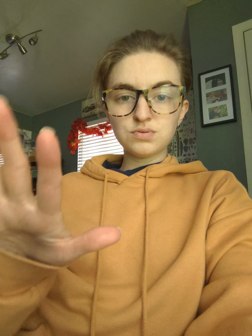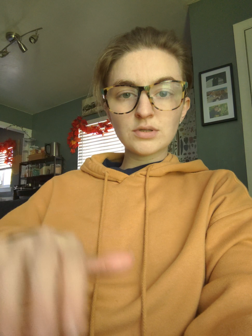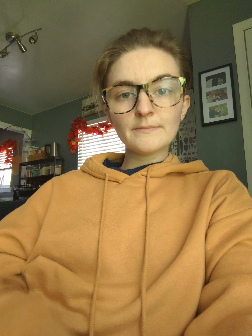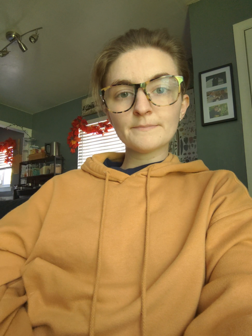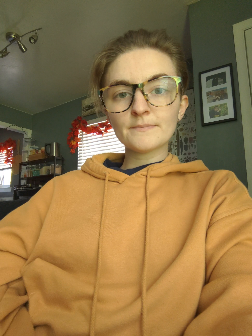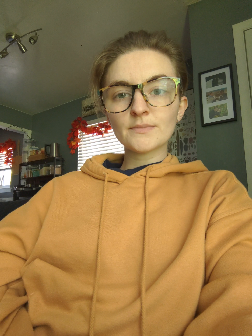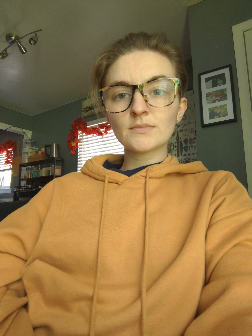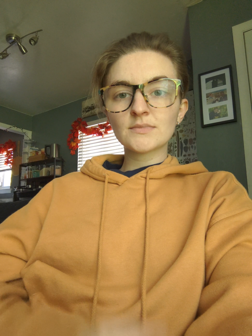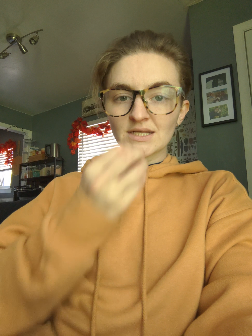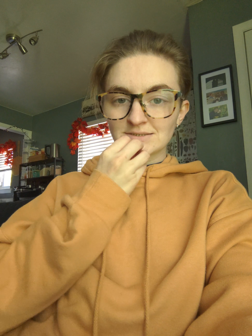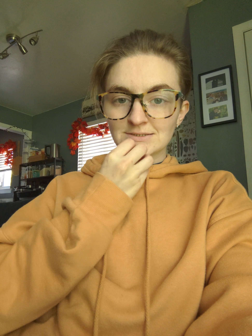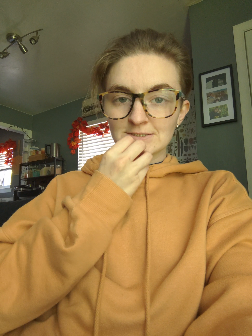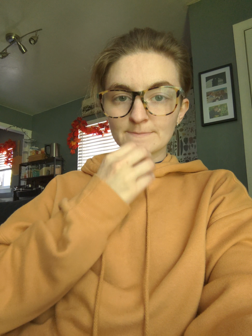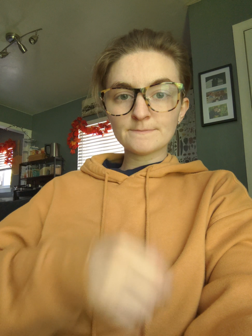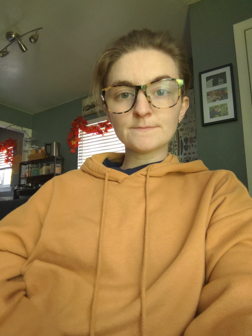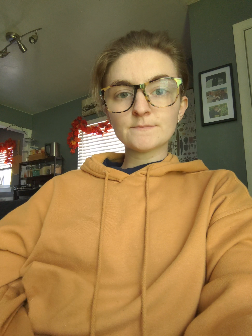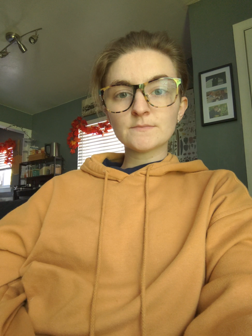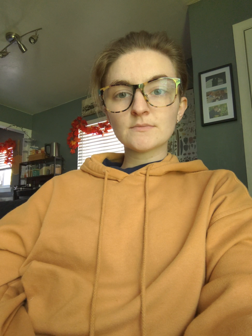eat